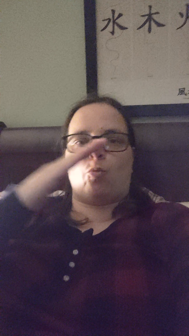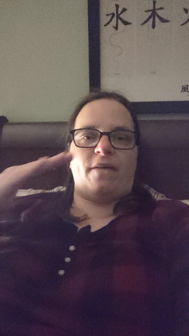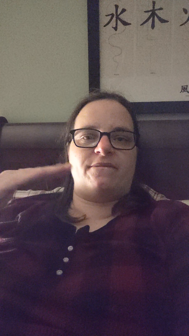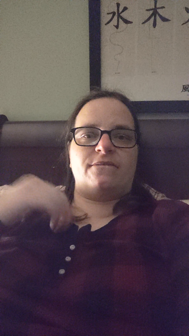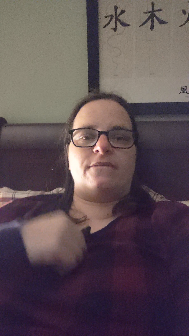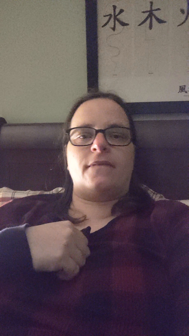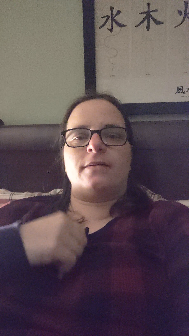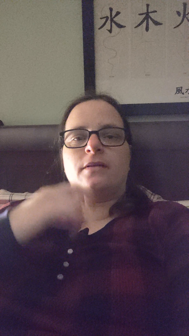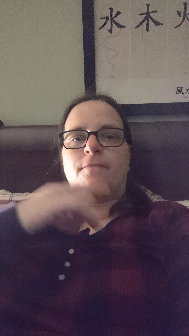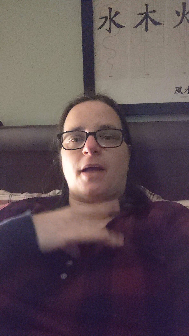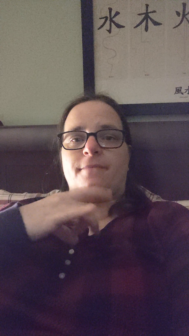pumpkin